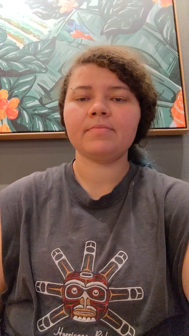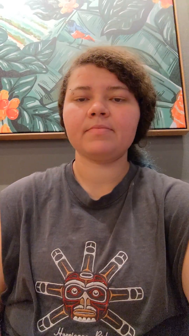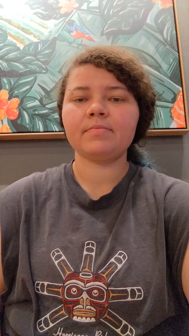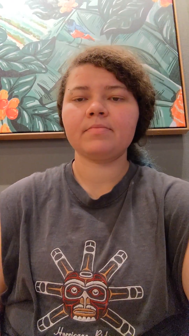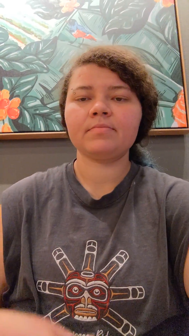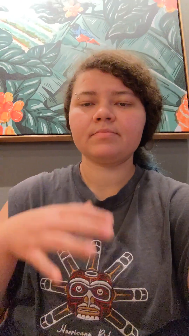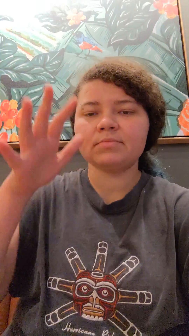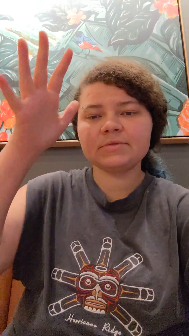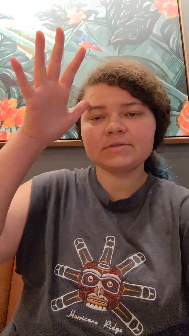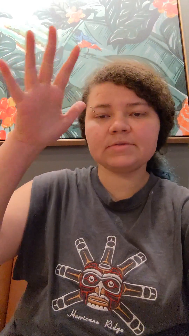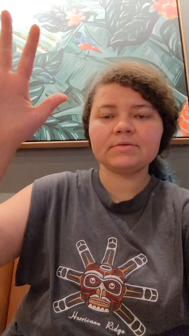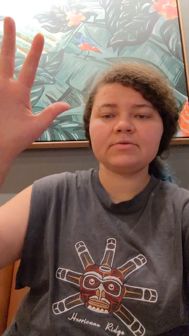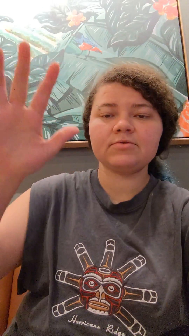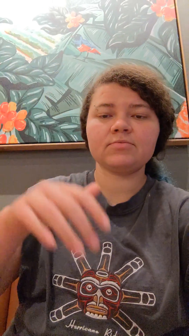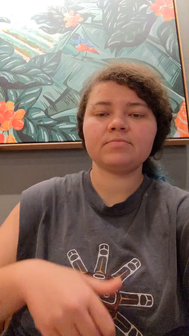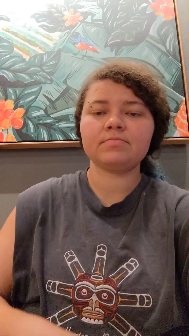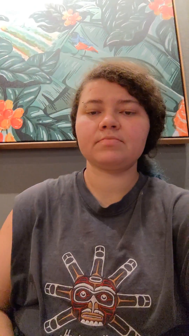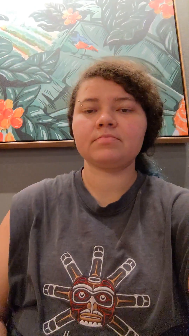deer